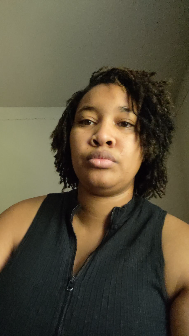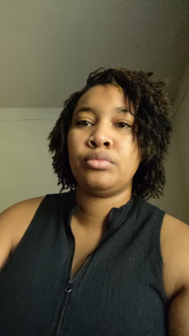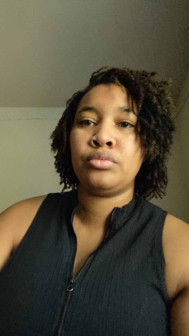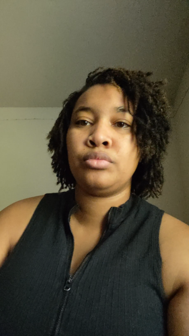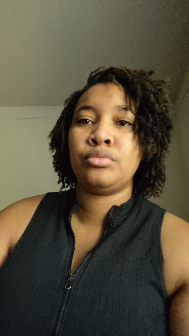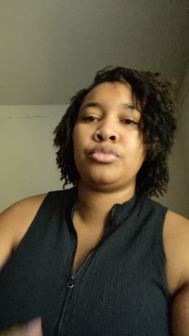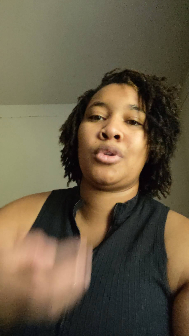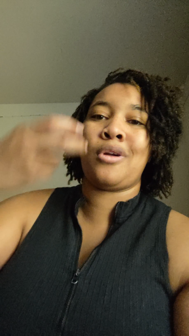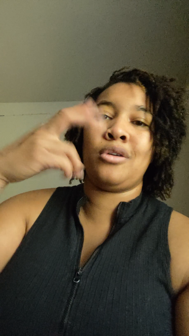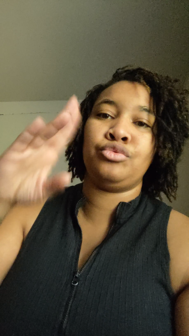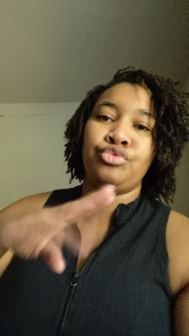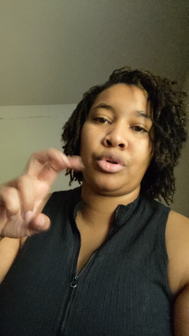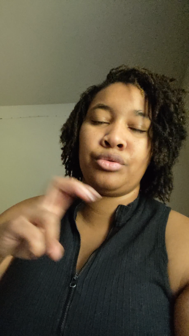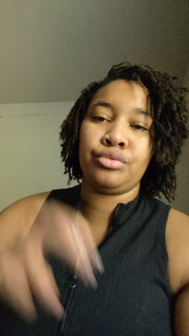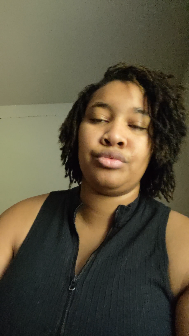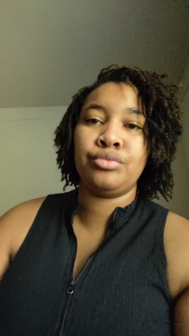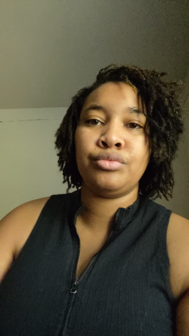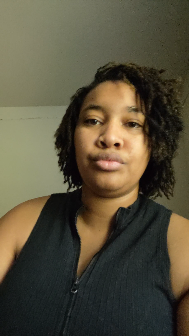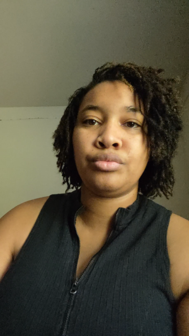high chair